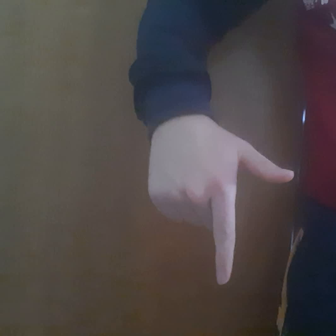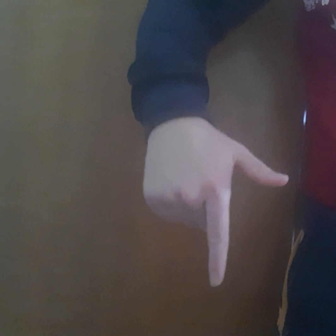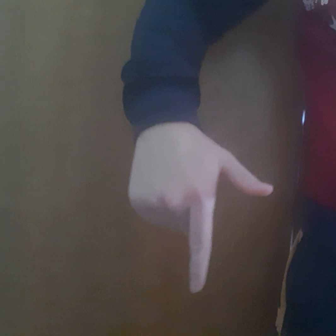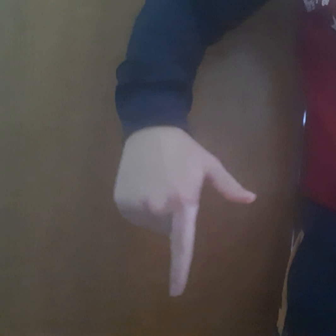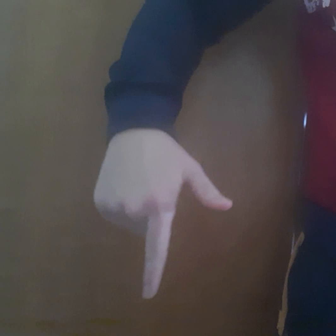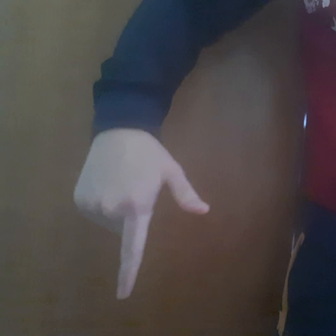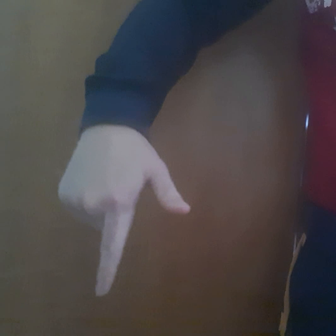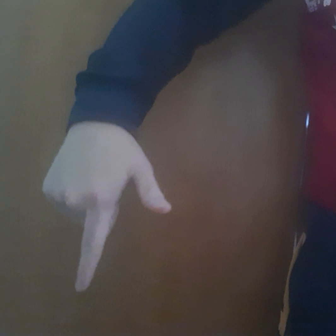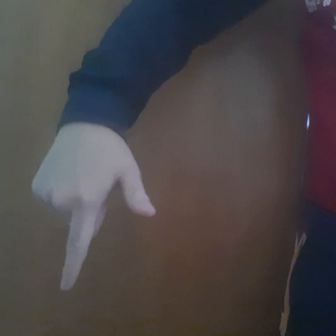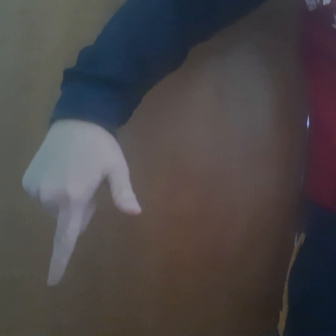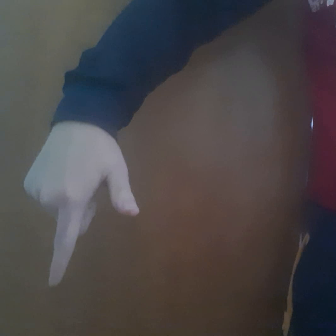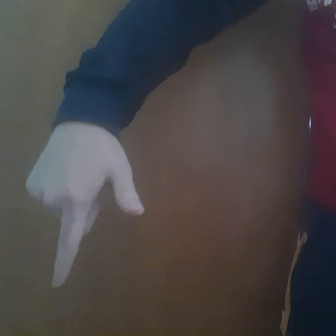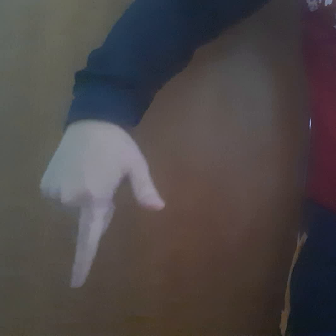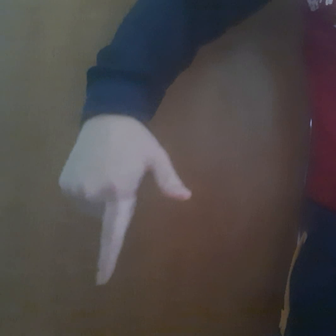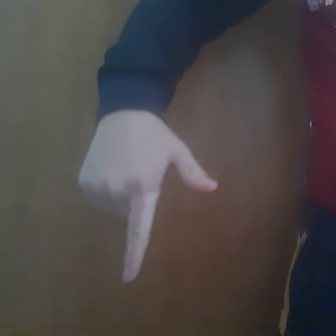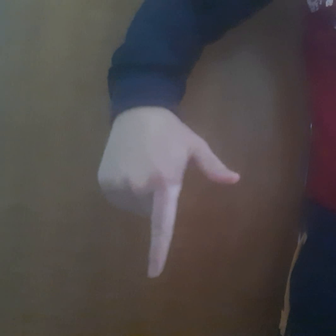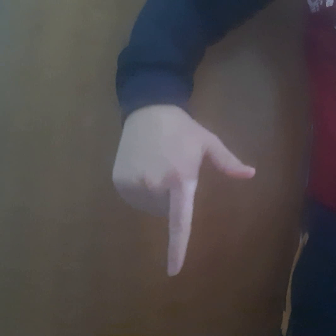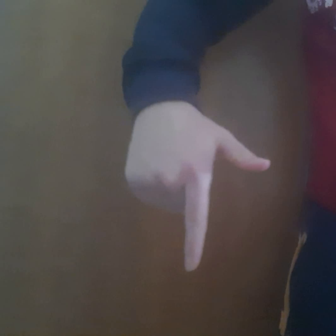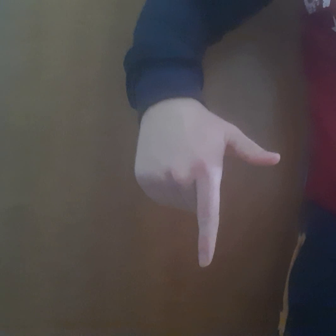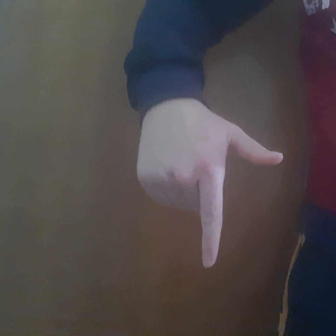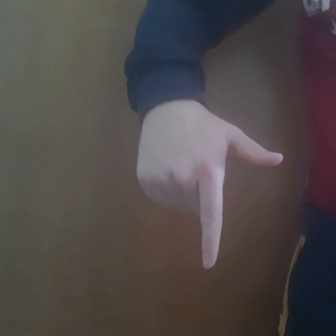Ґ